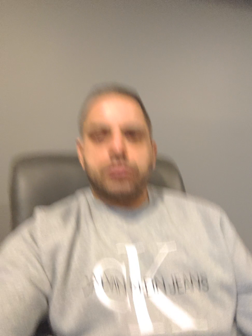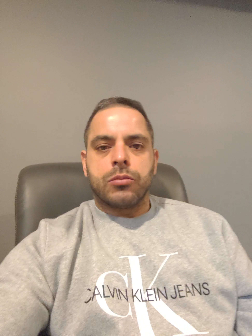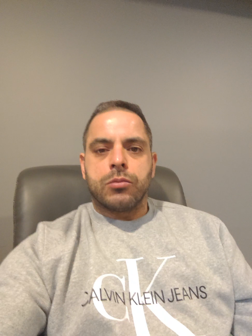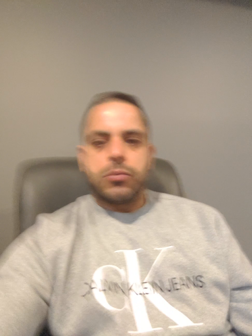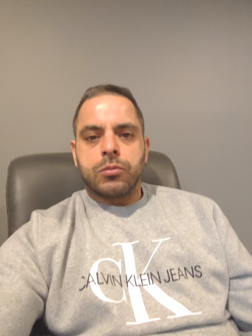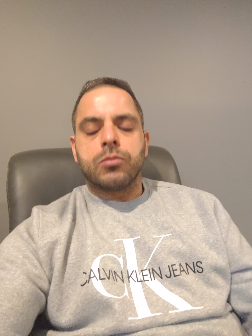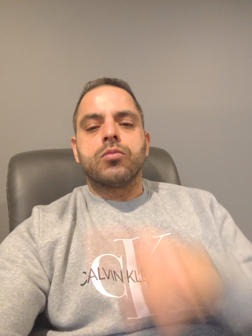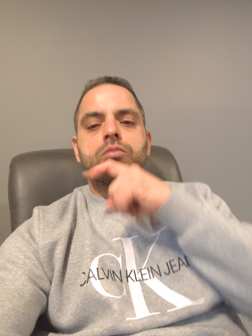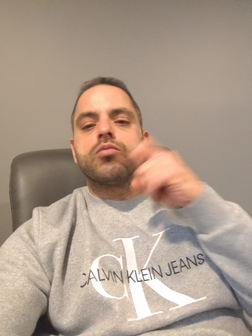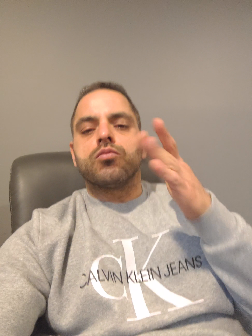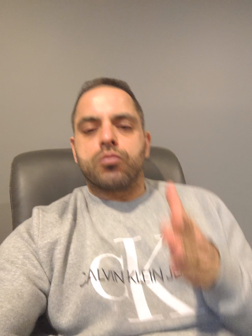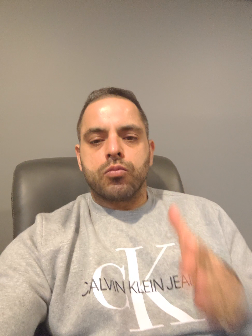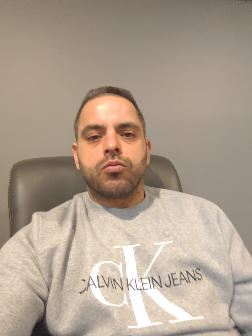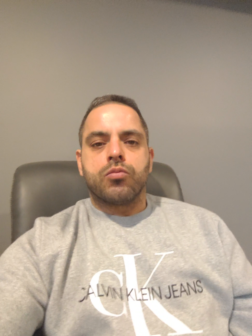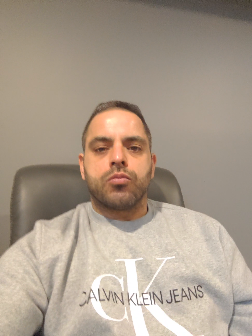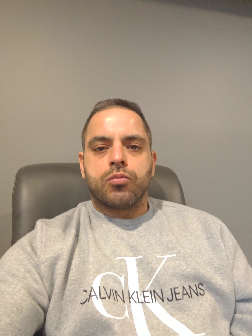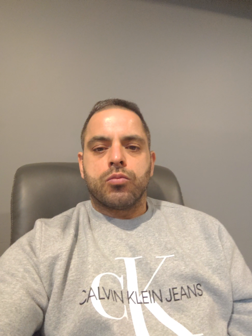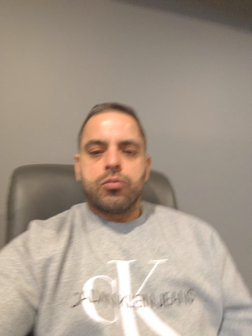dryer